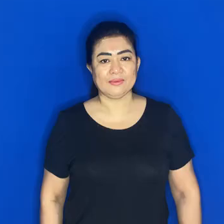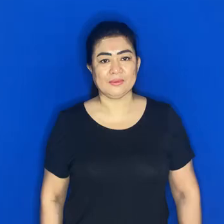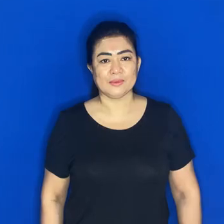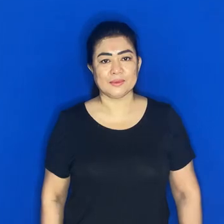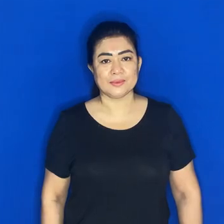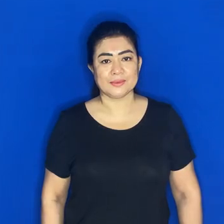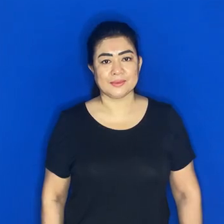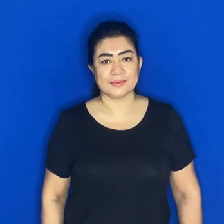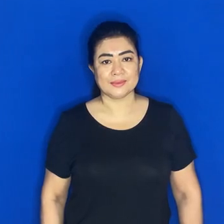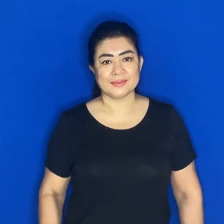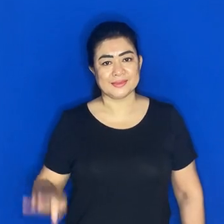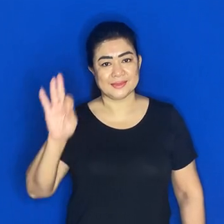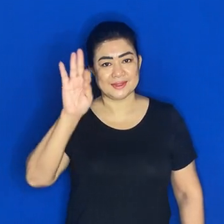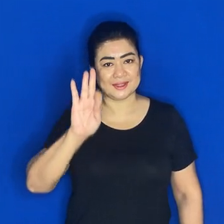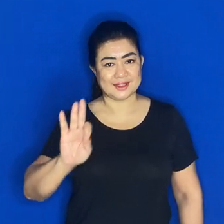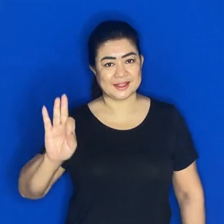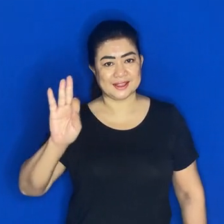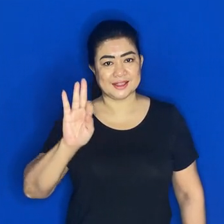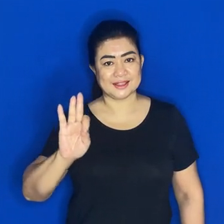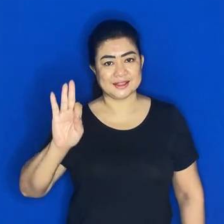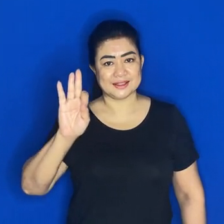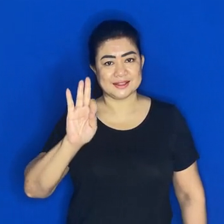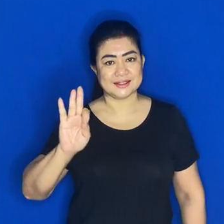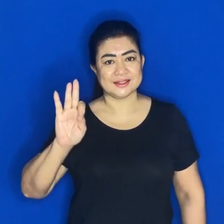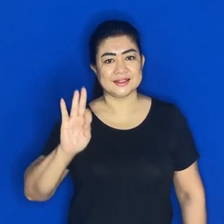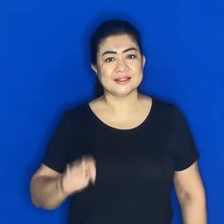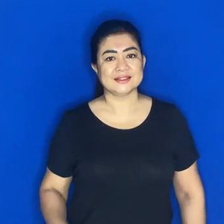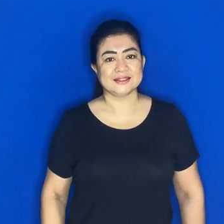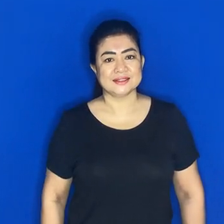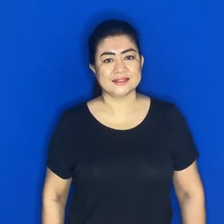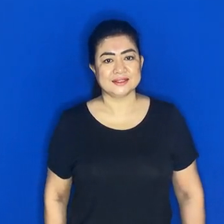friday